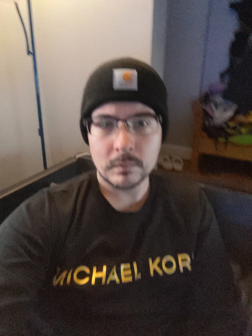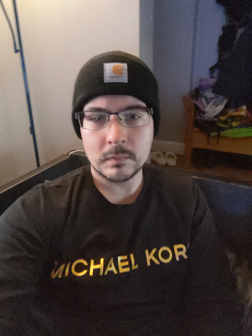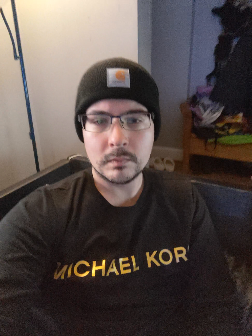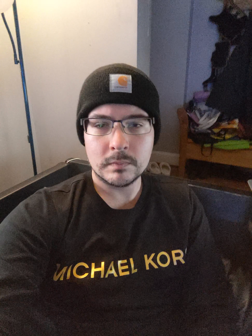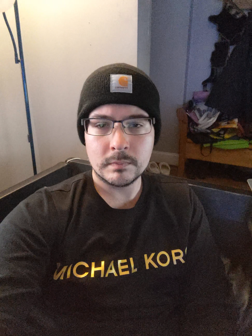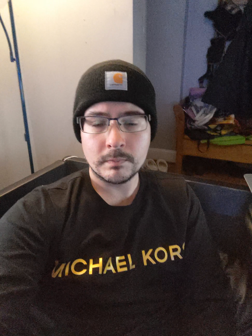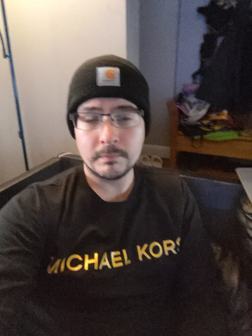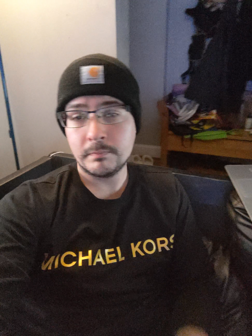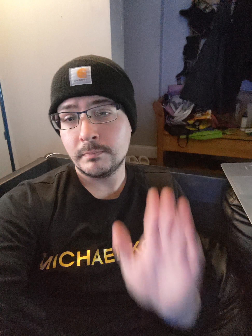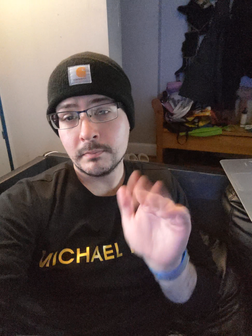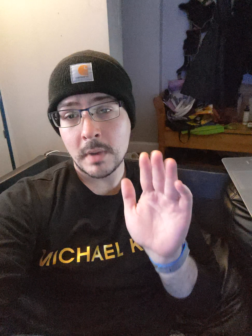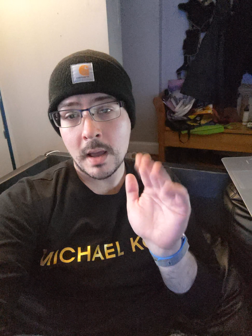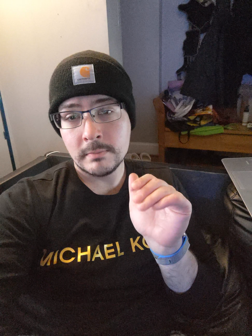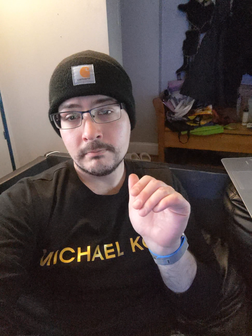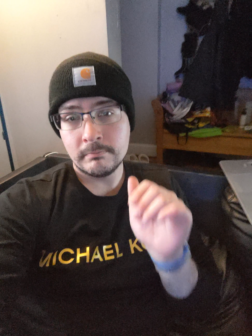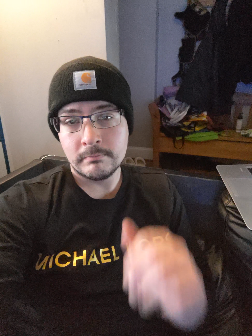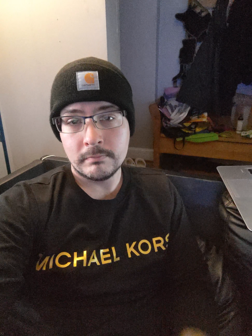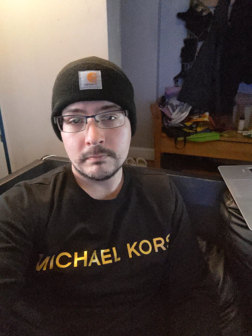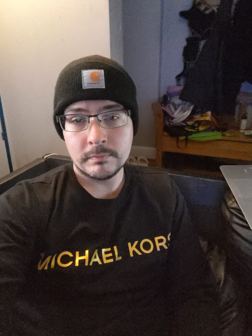bye